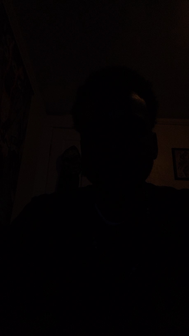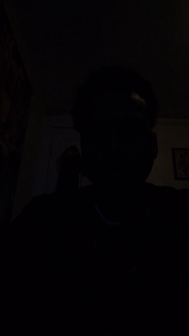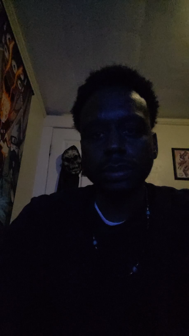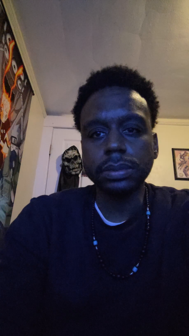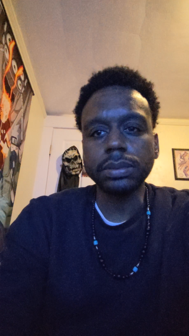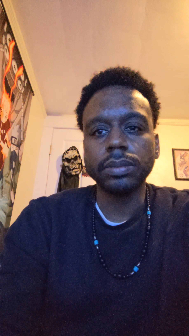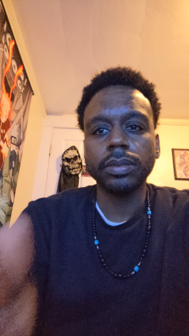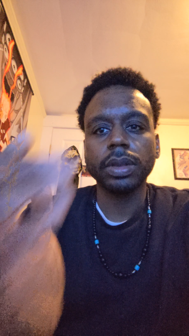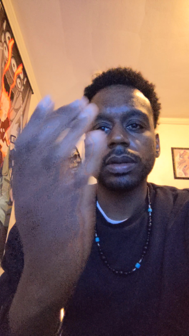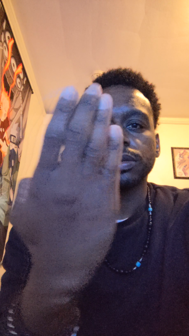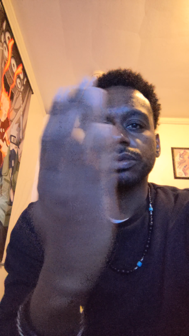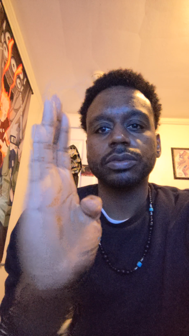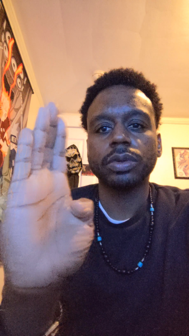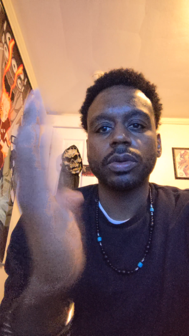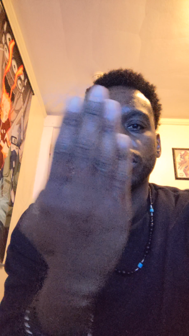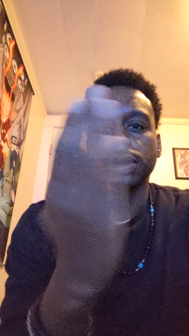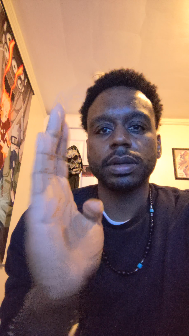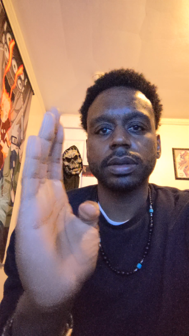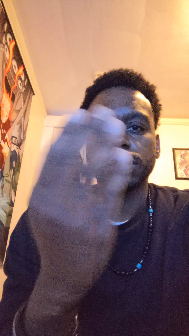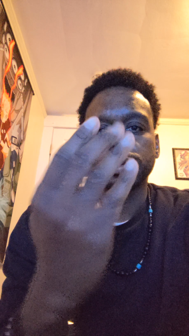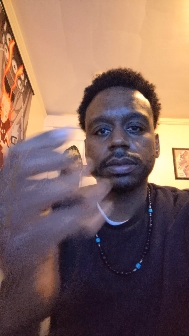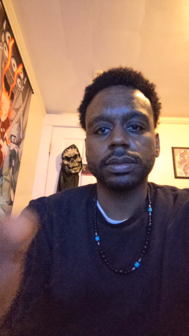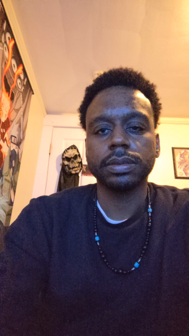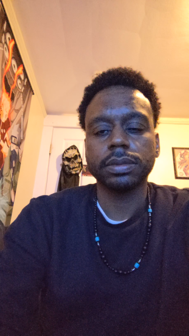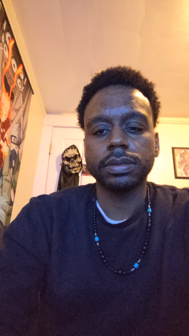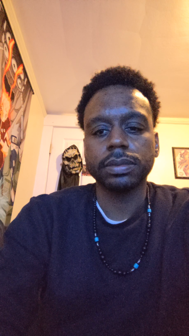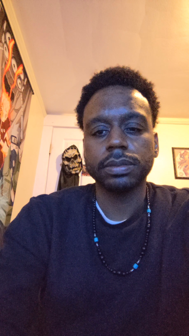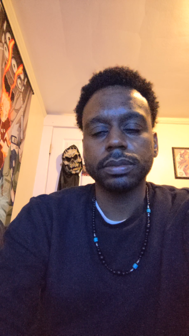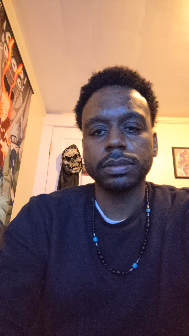door